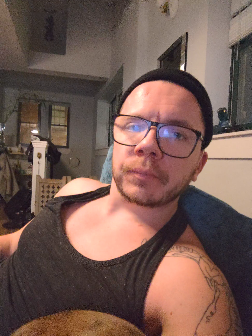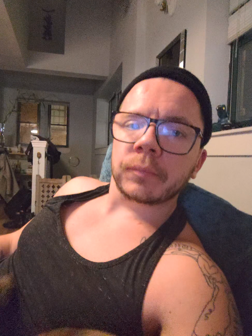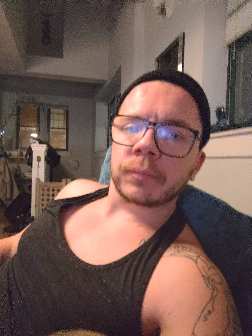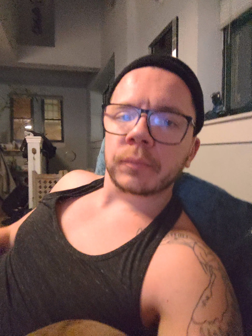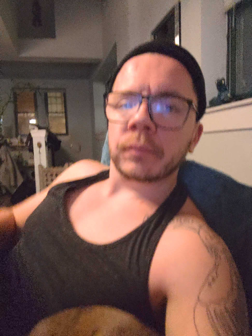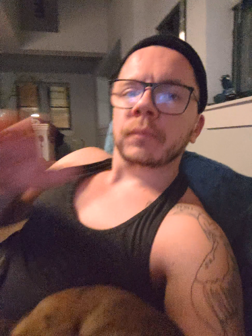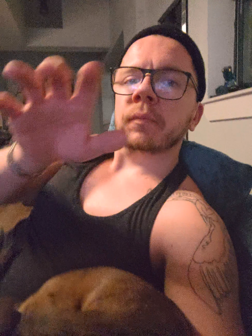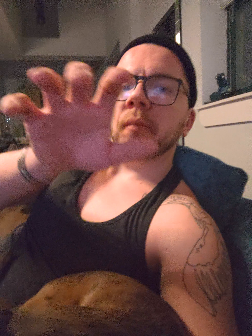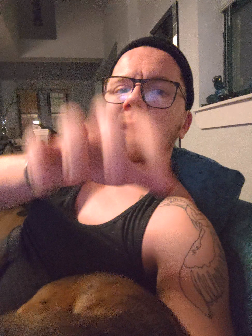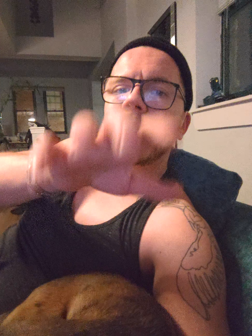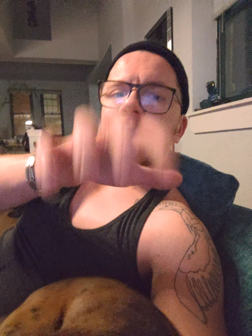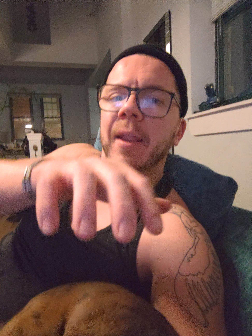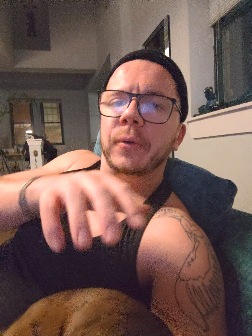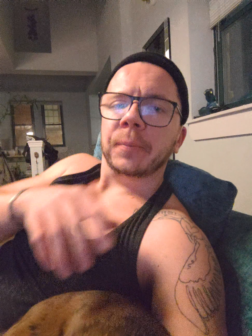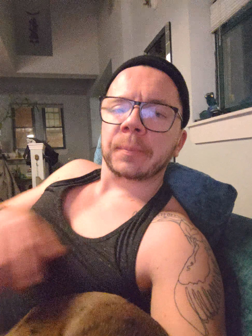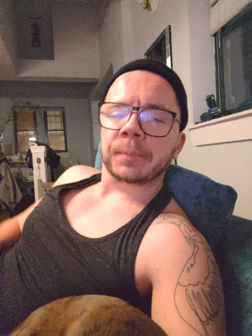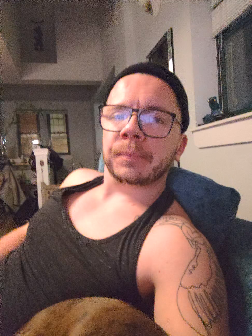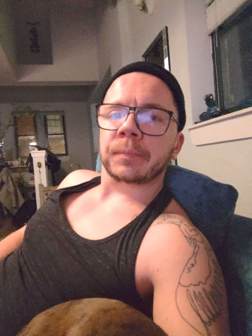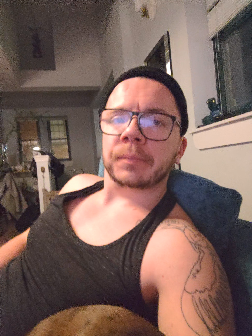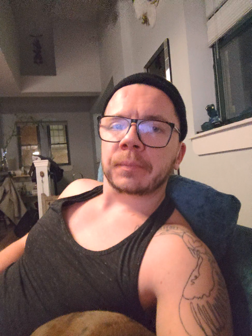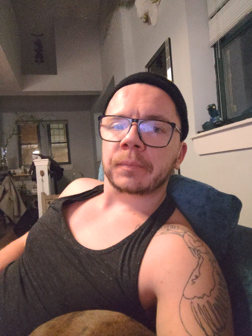alligator